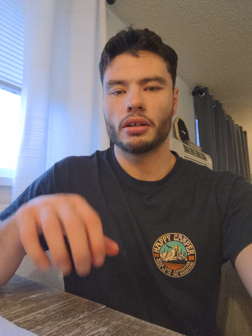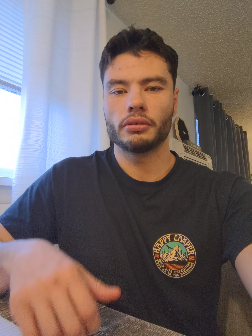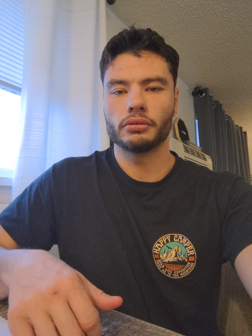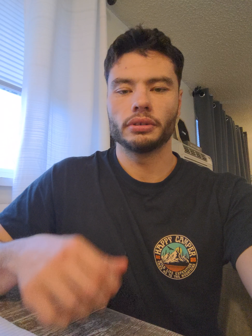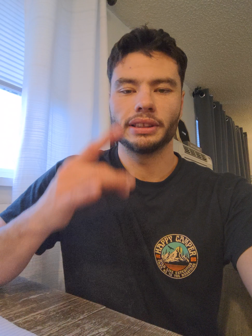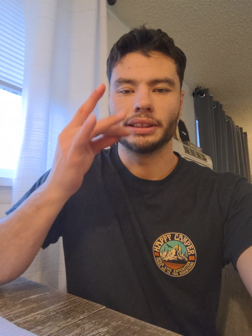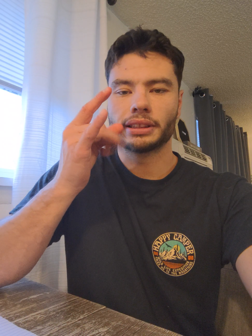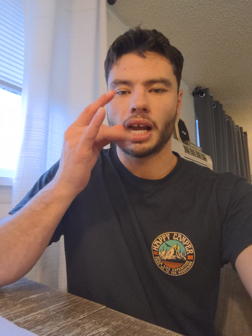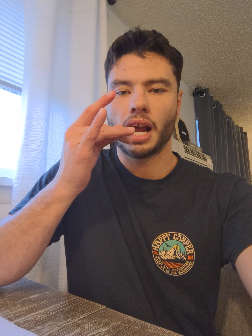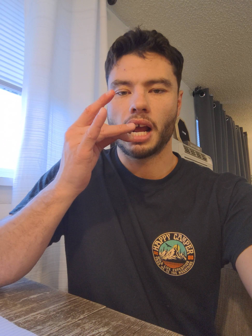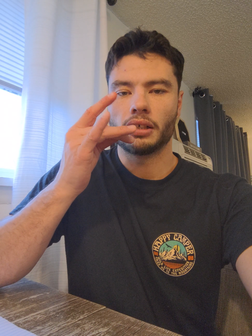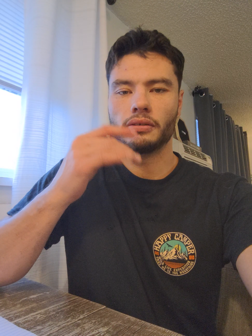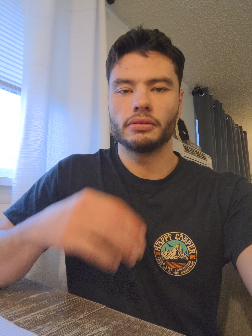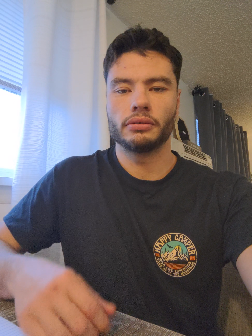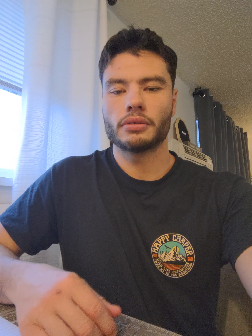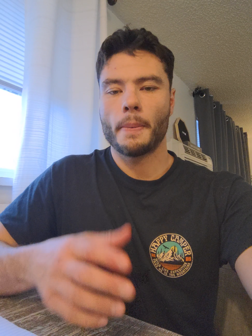snack